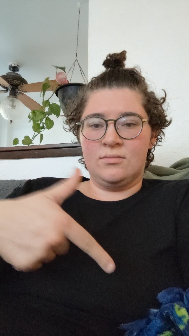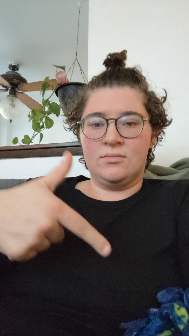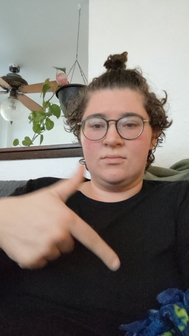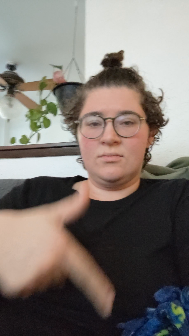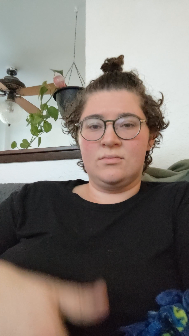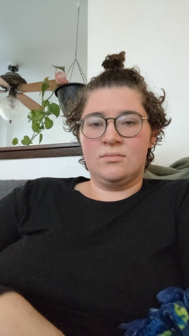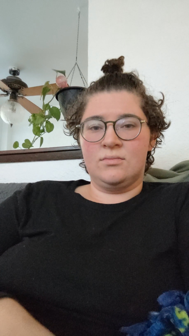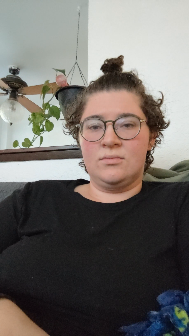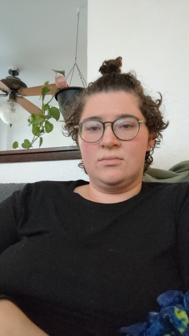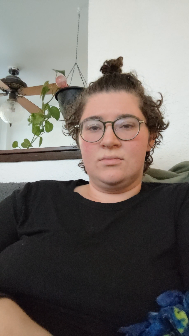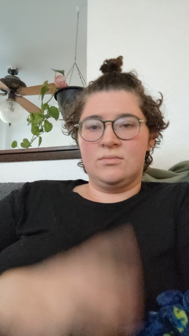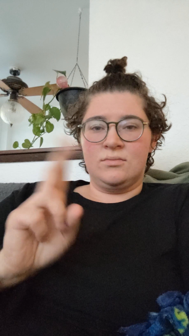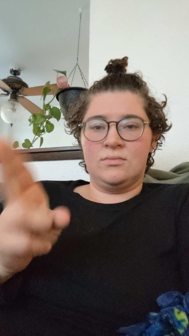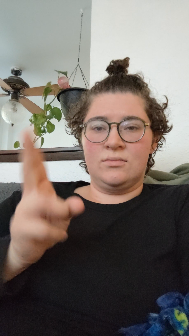hurry